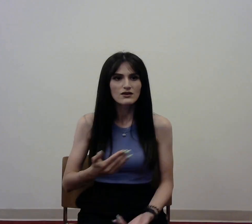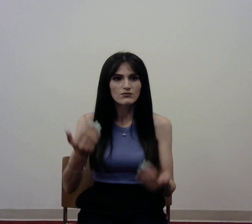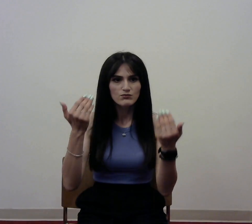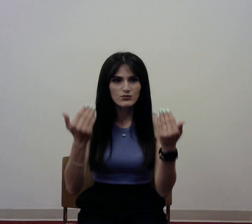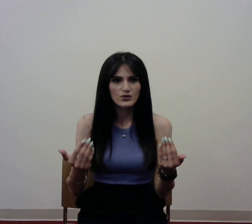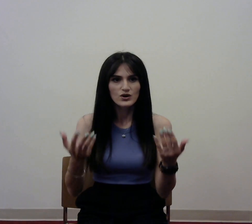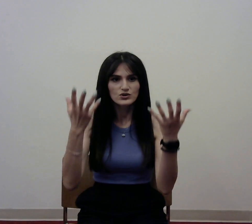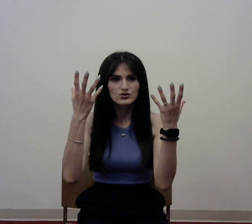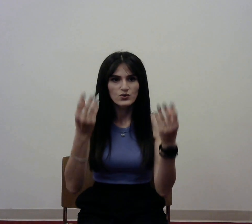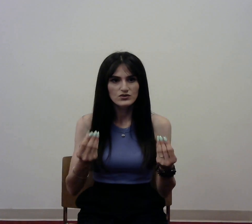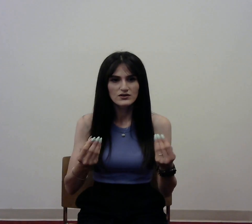bu gün